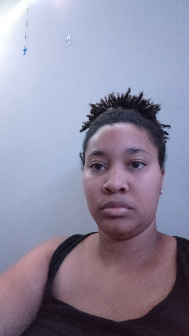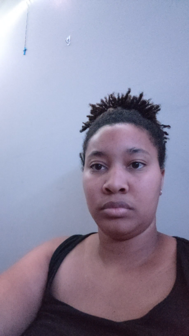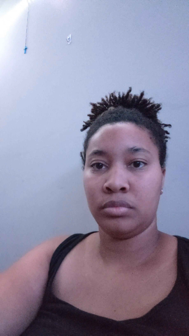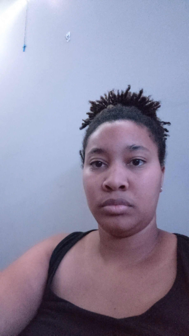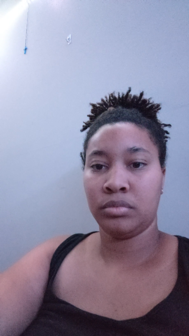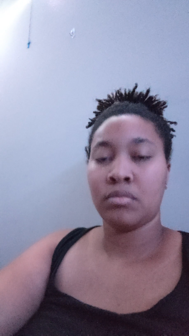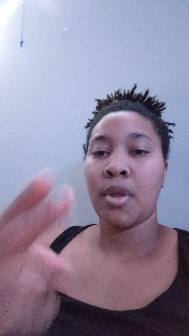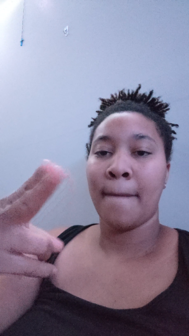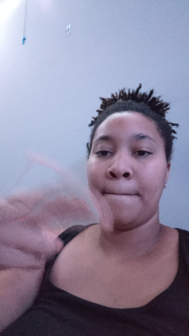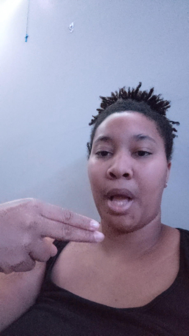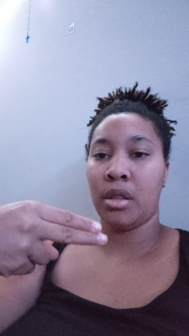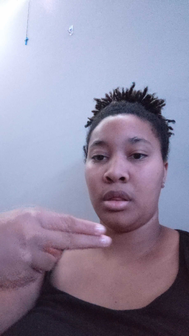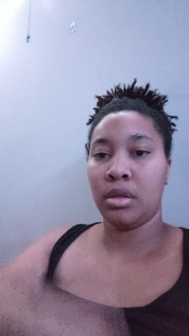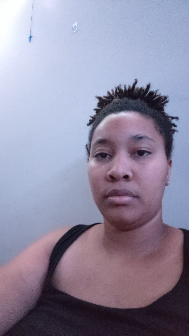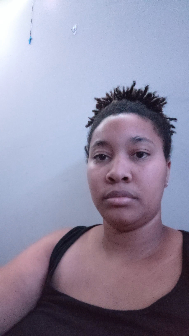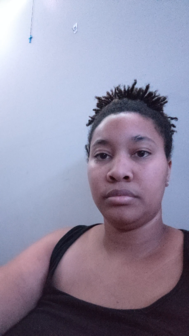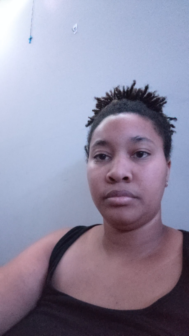belt